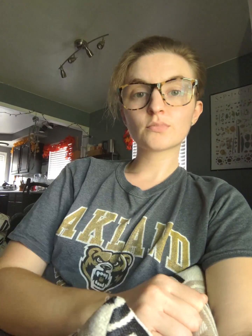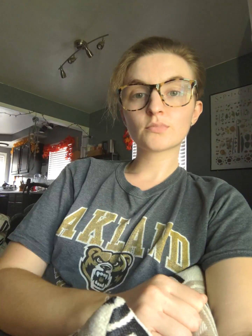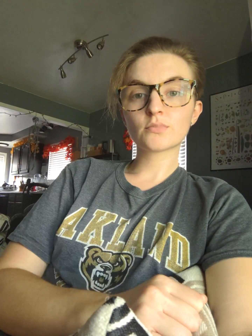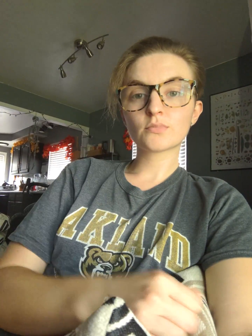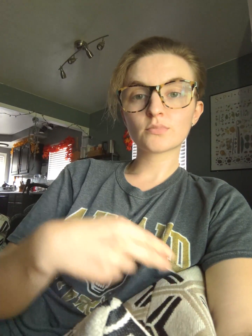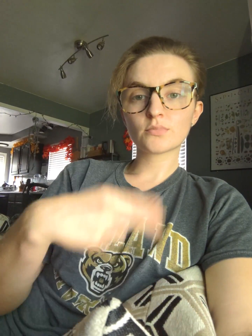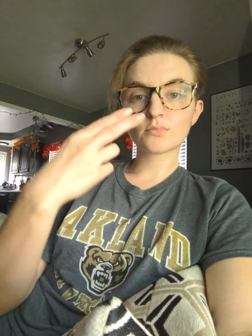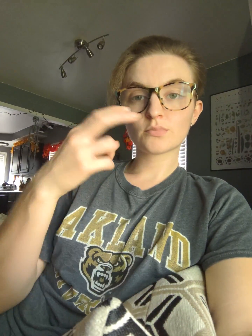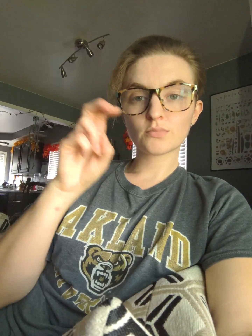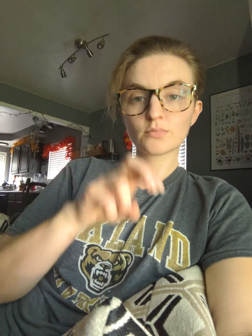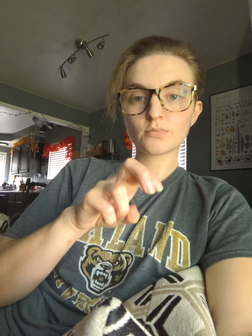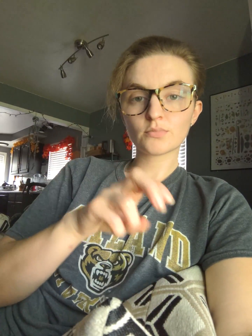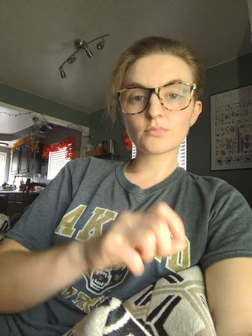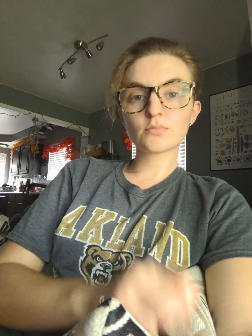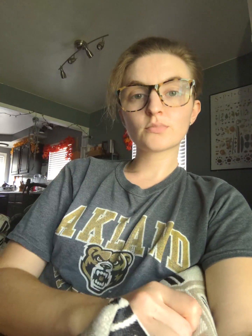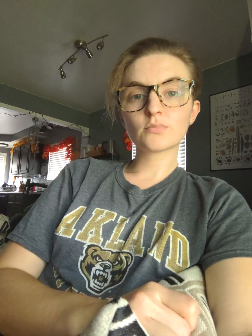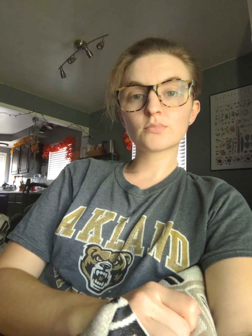high chair